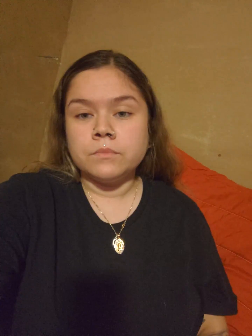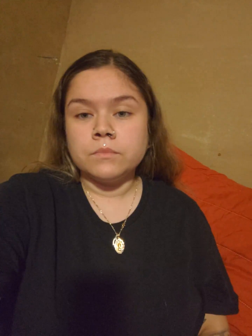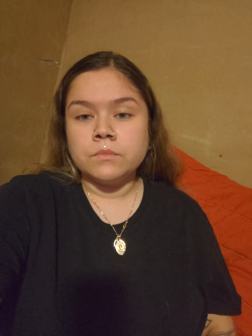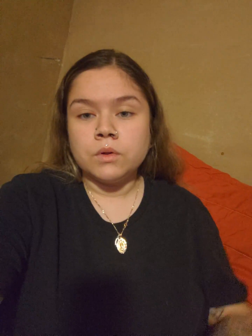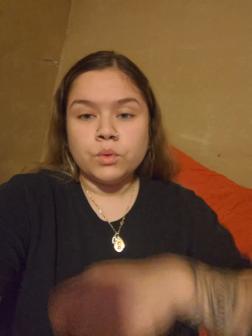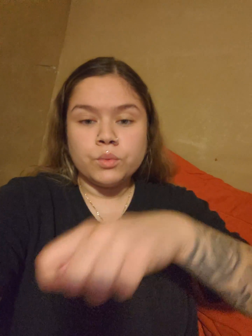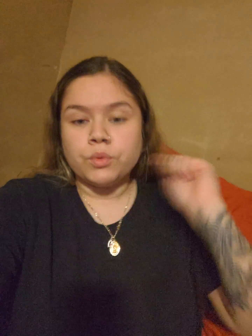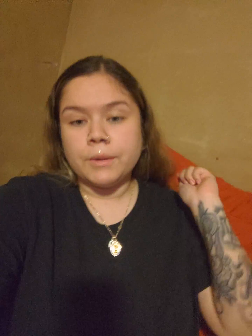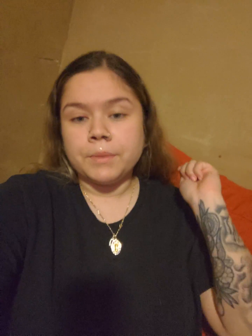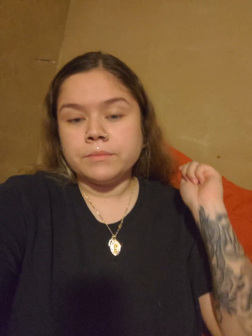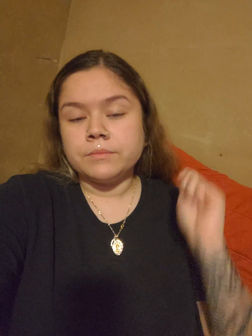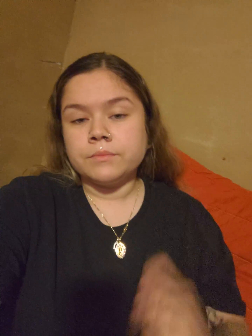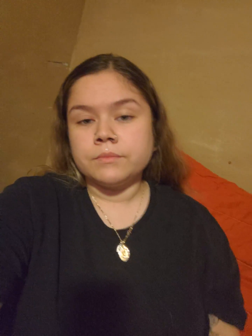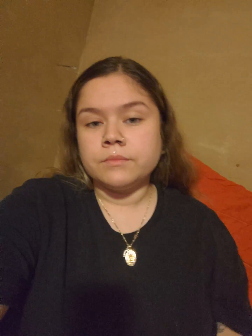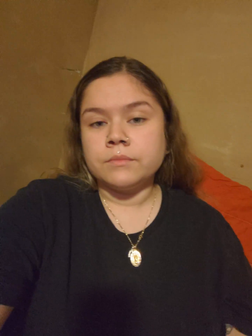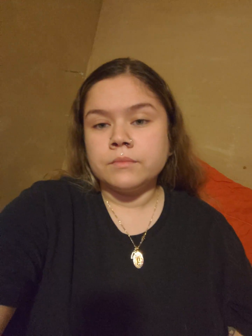rip